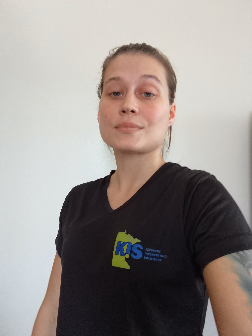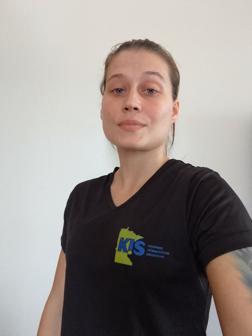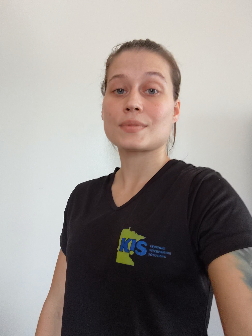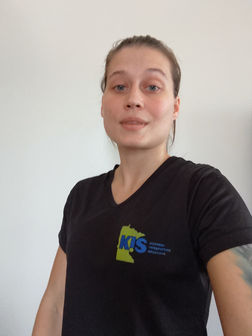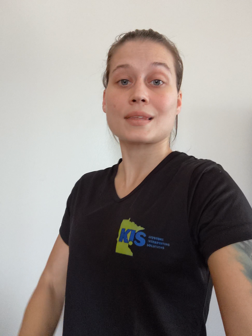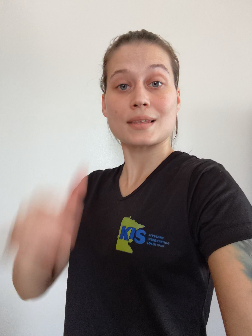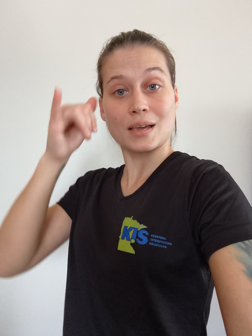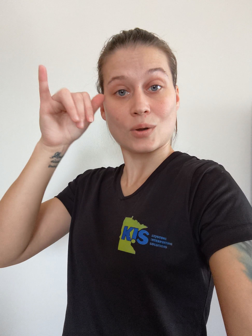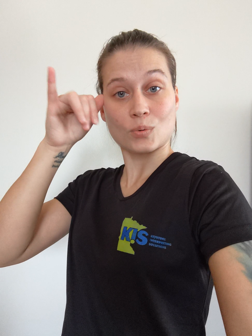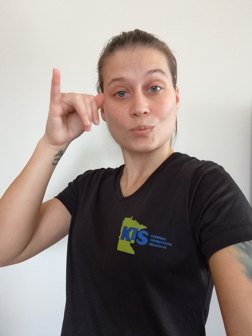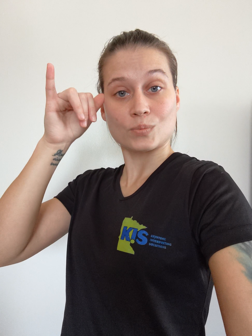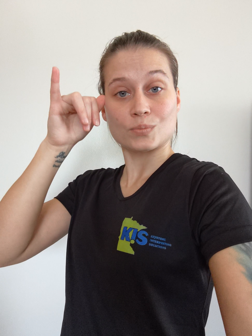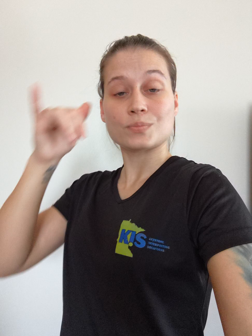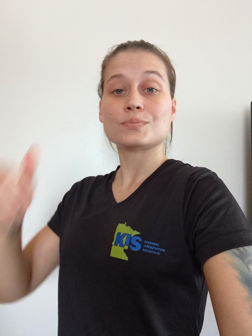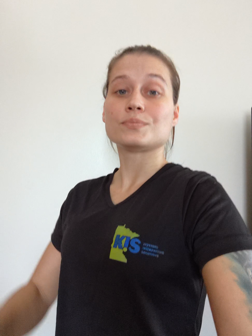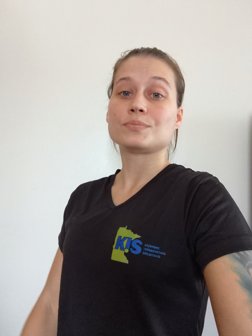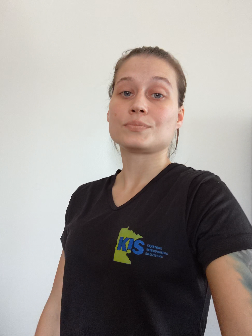cow